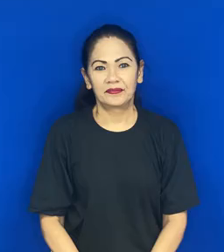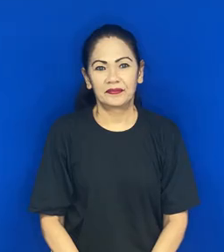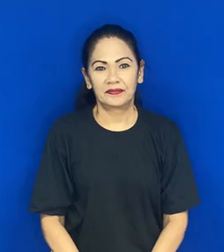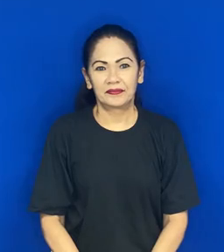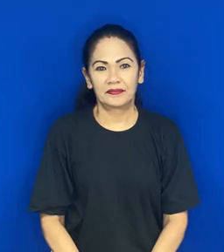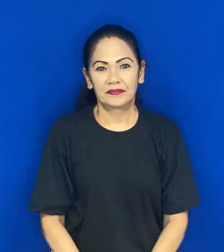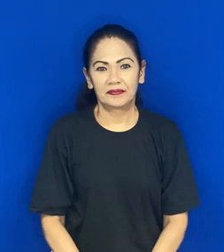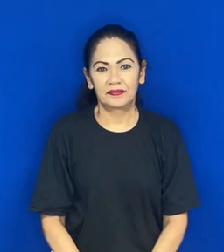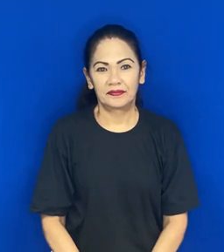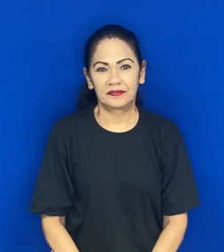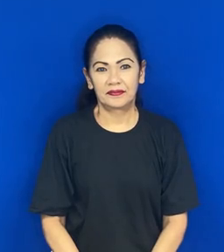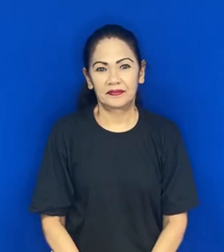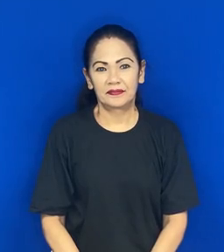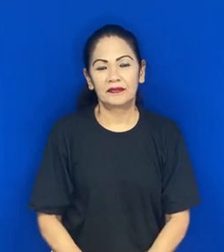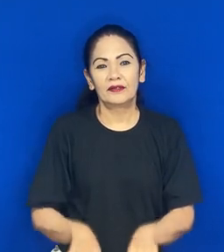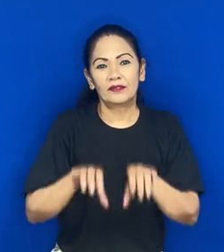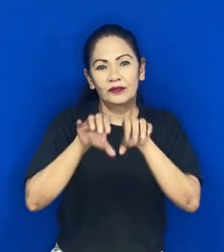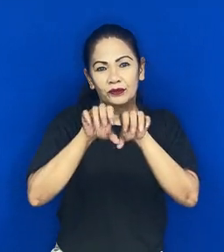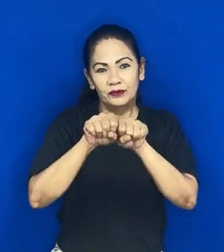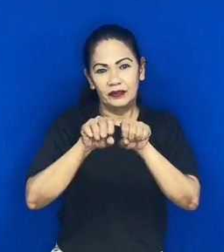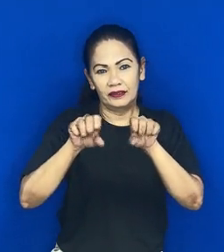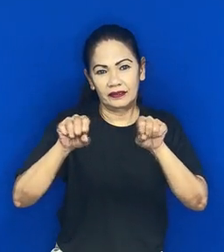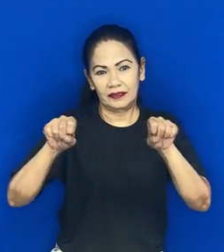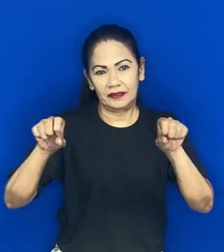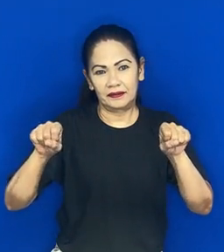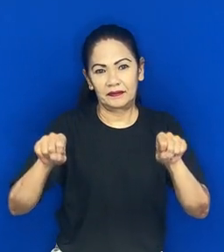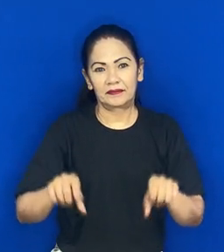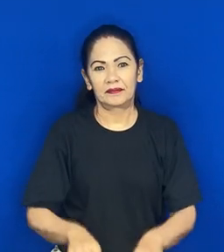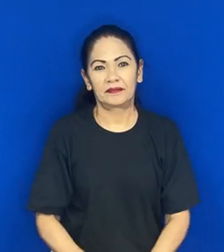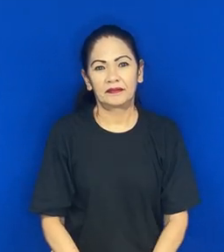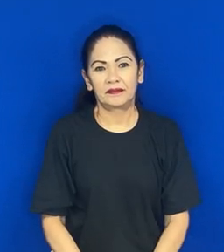longanisa